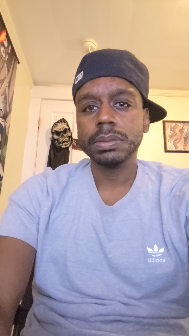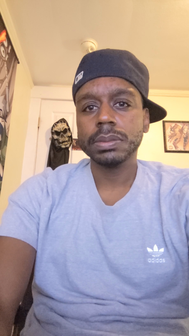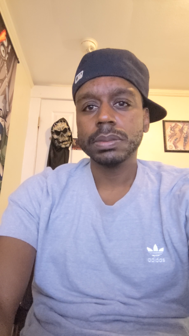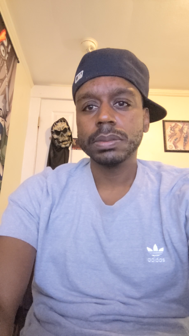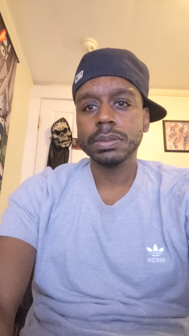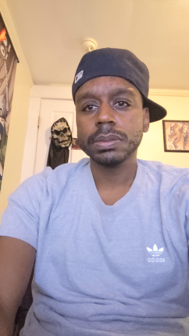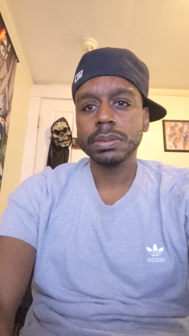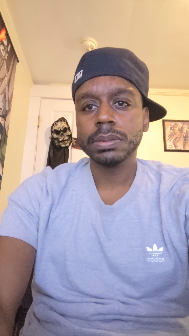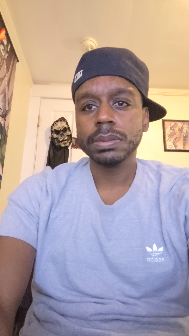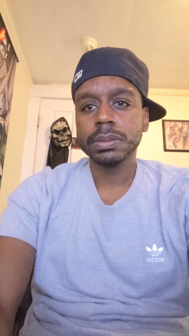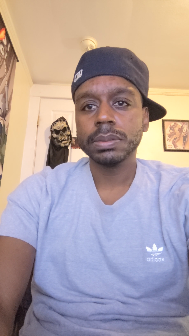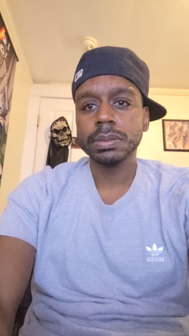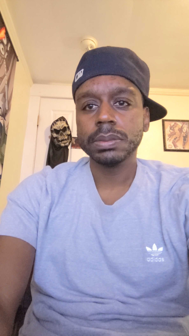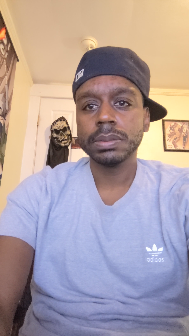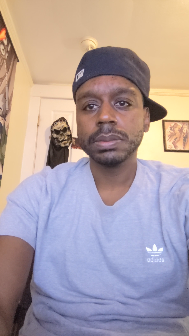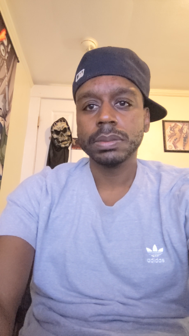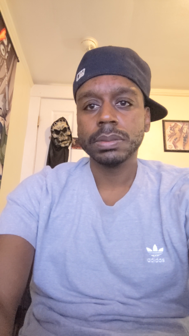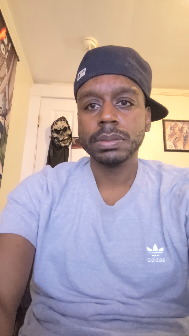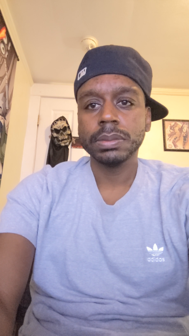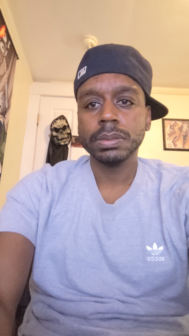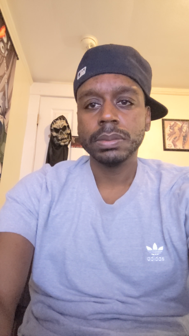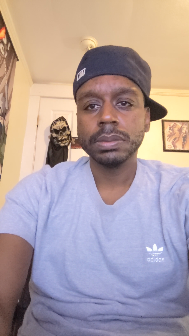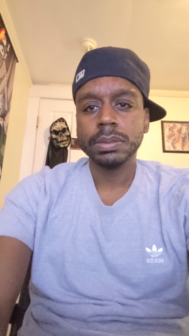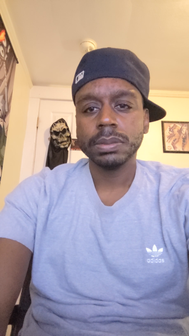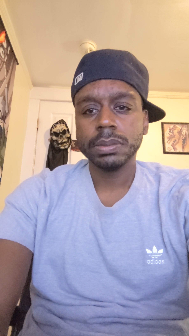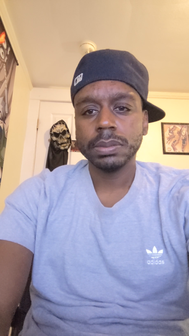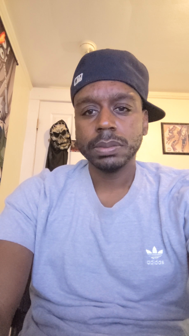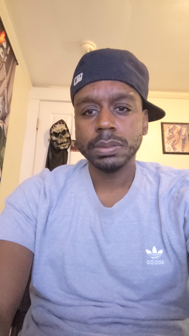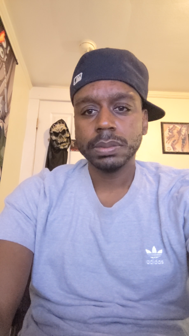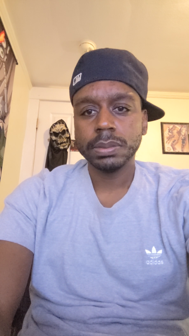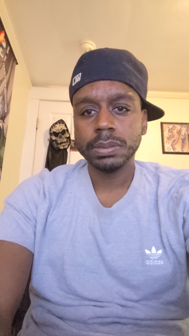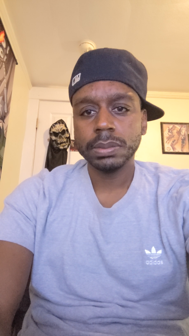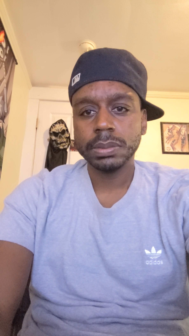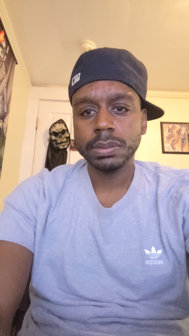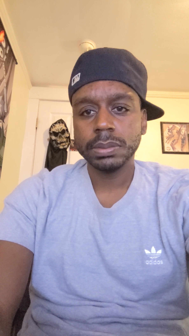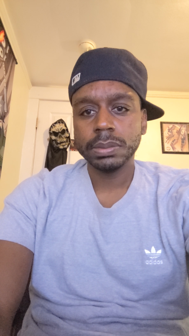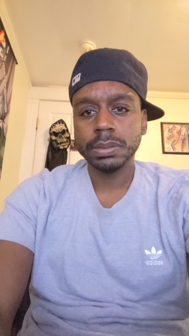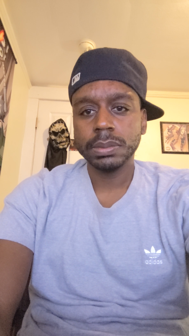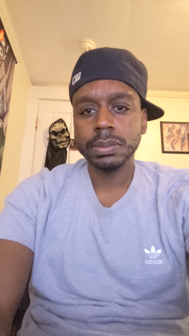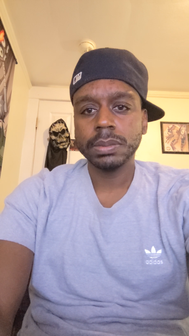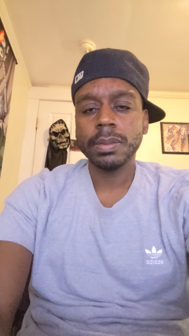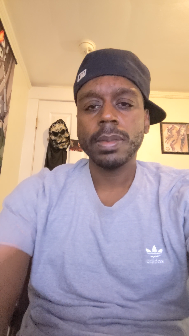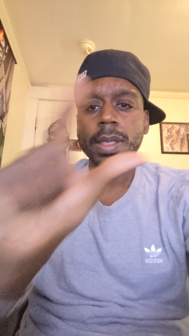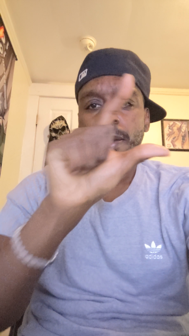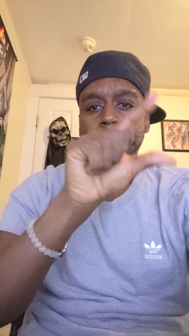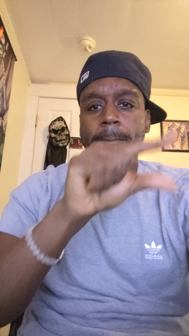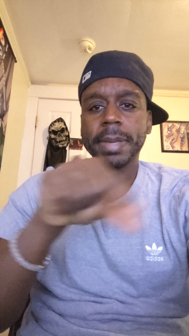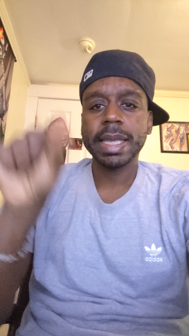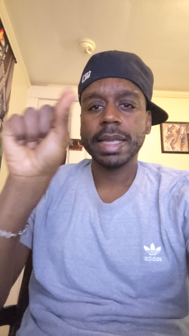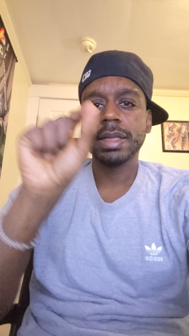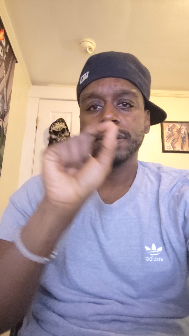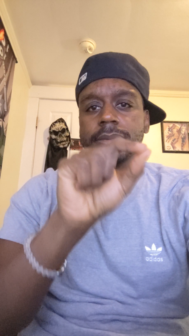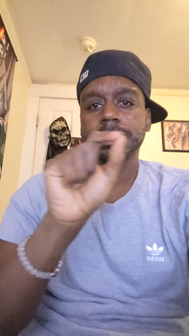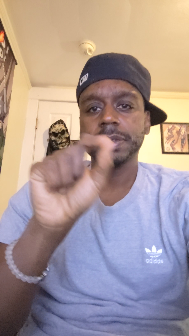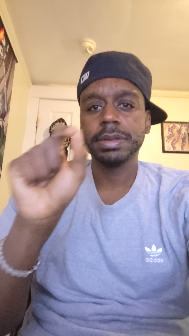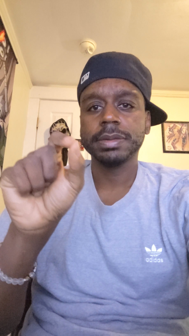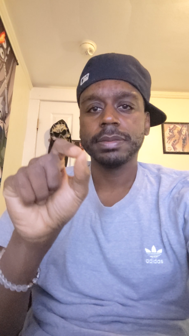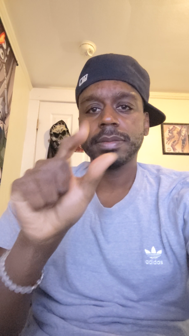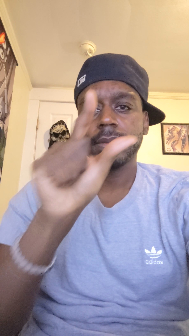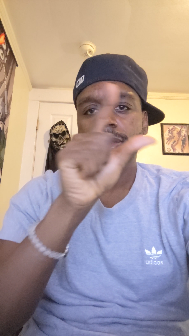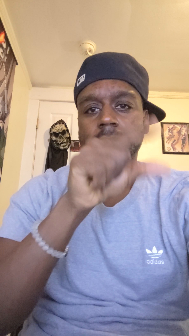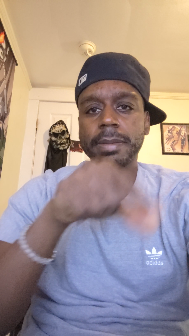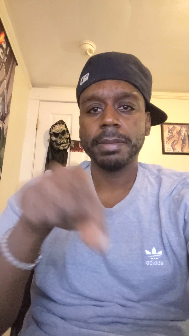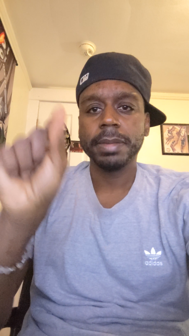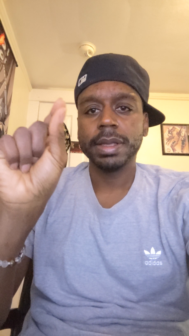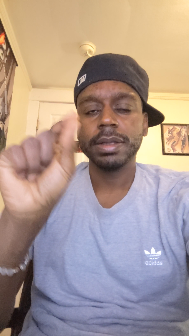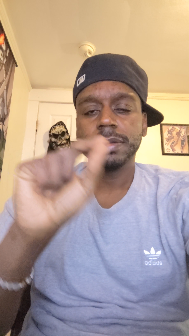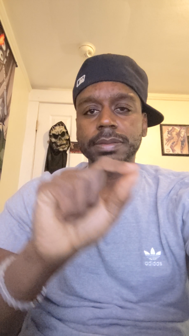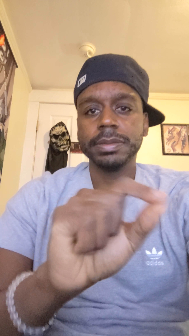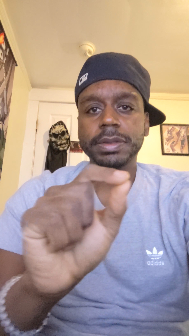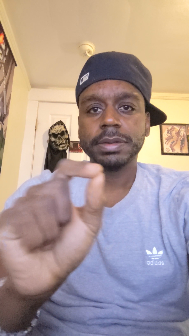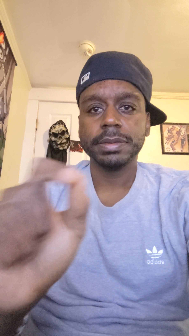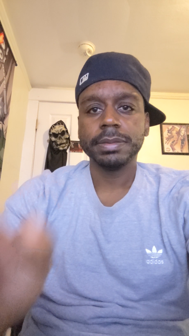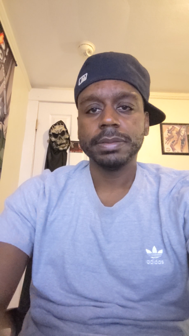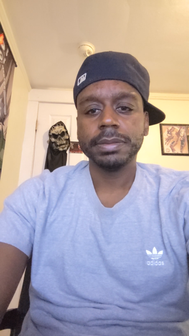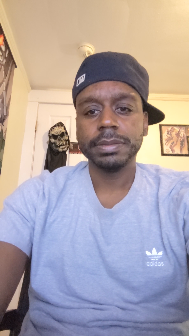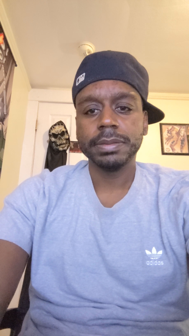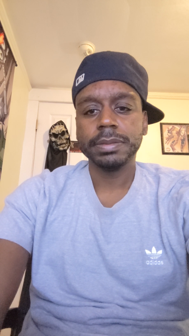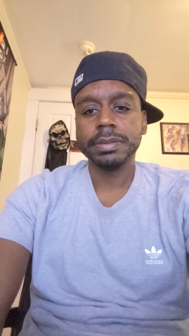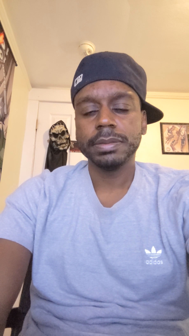peas